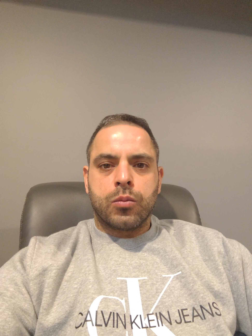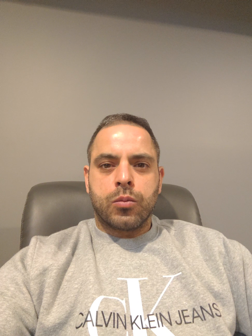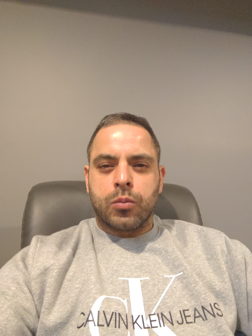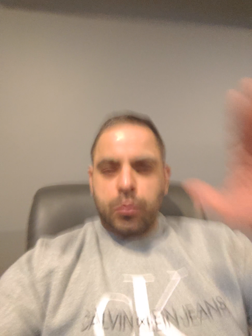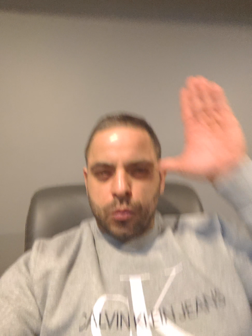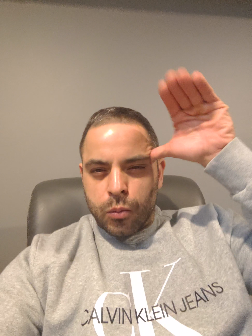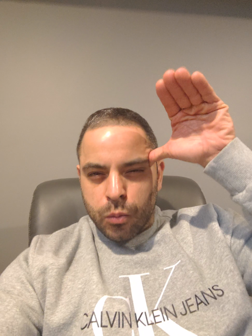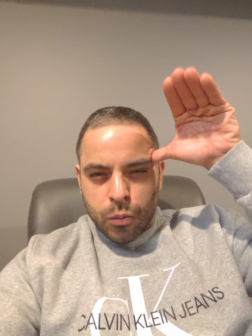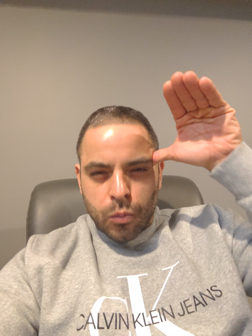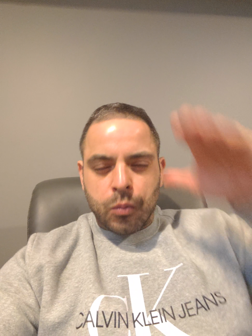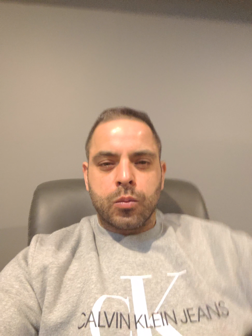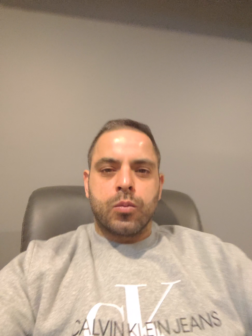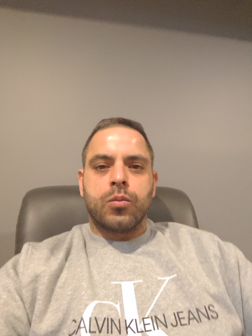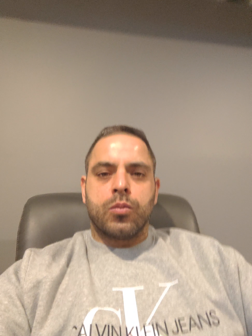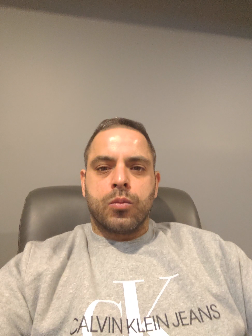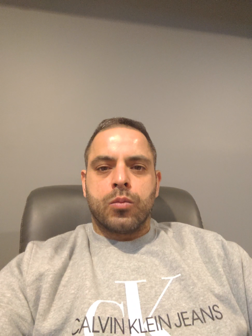donkey